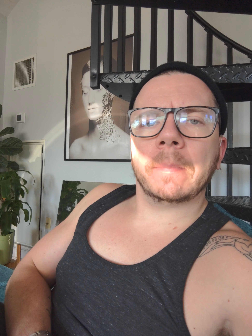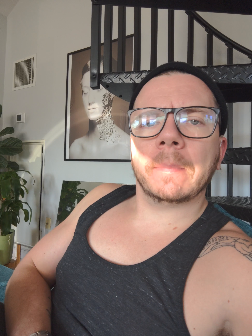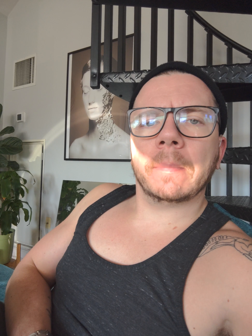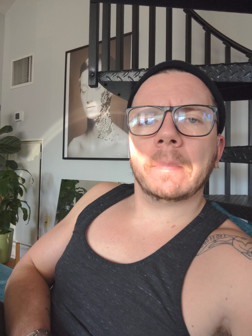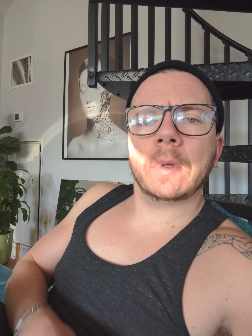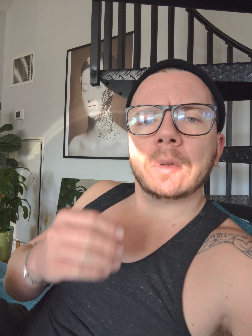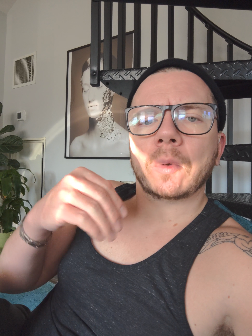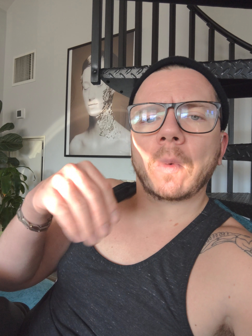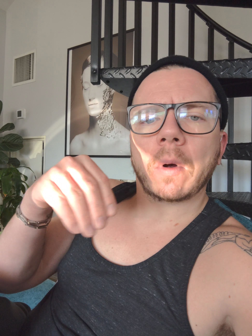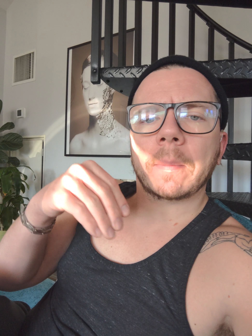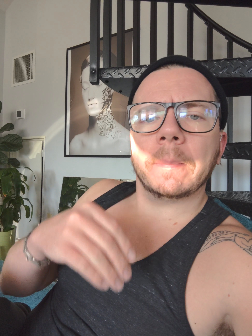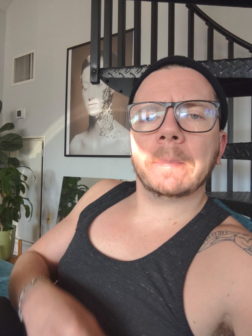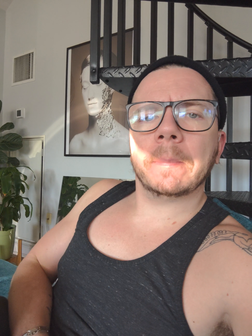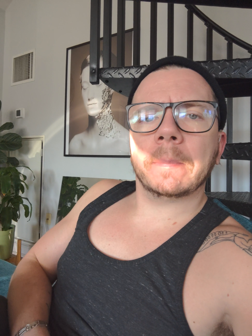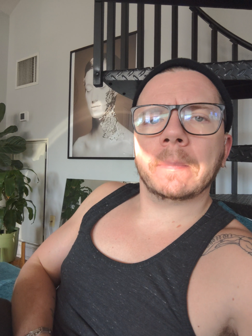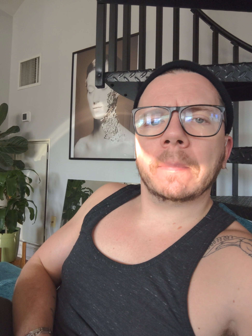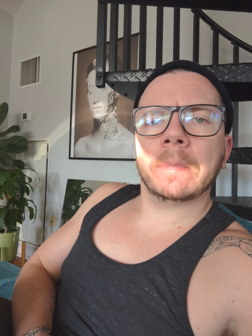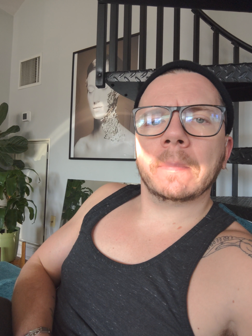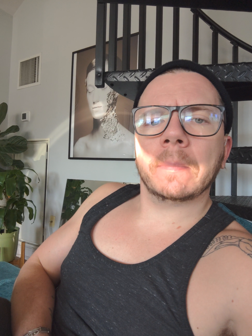store